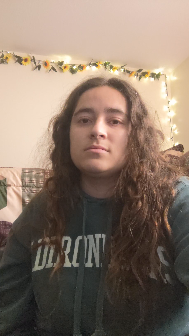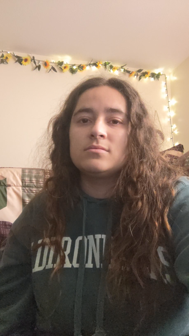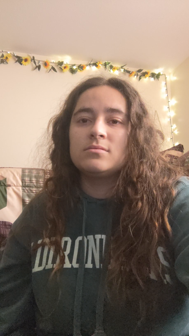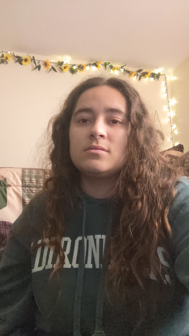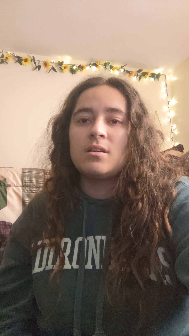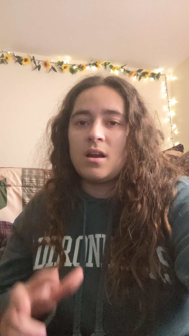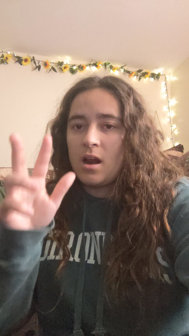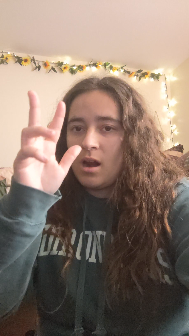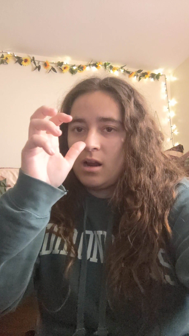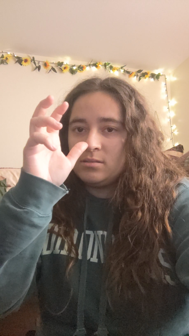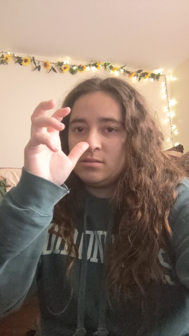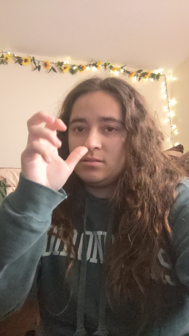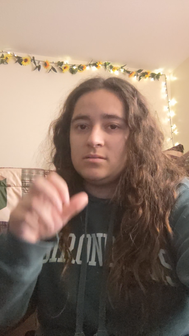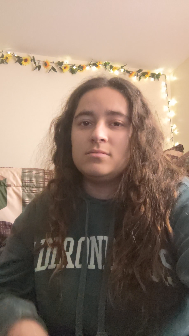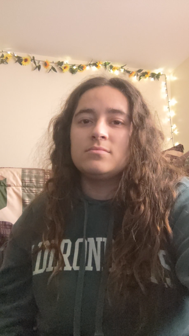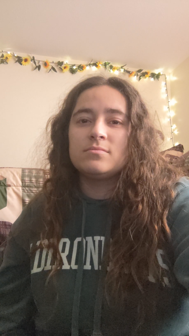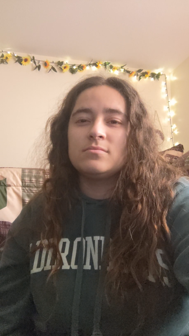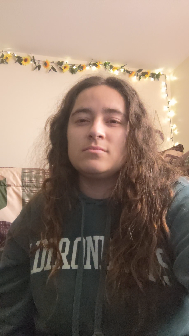ant